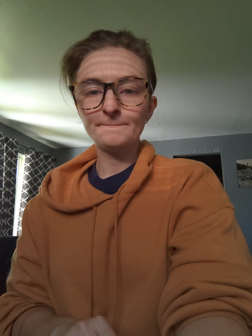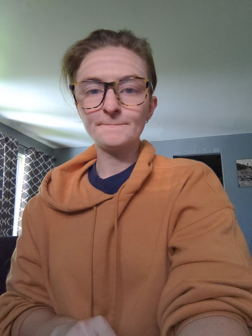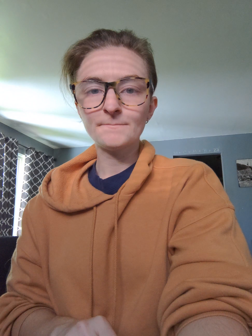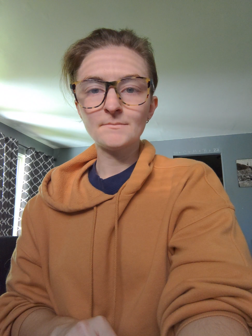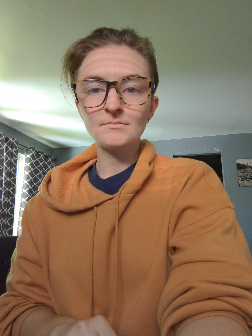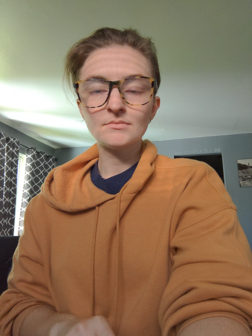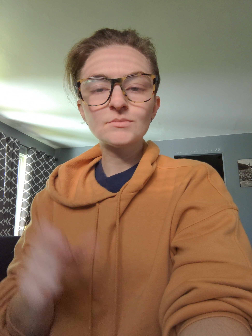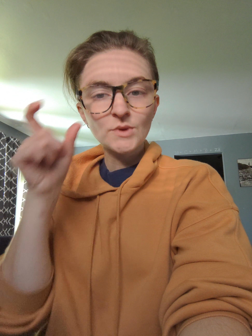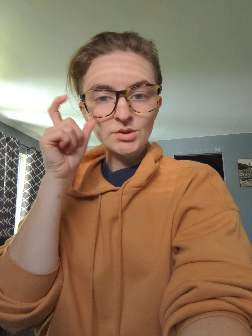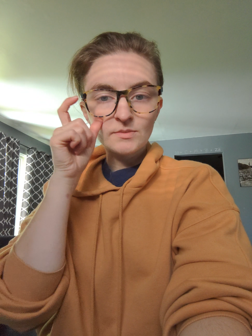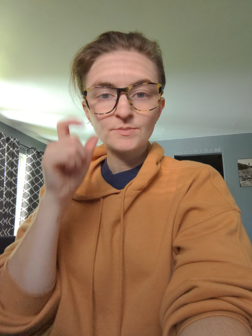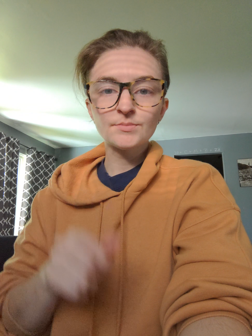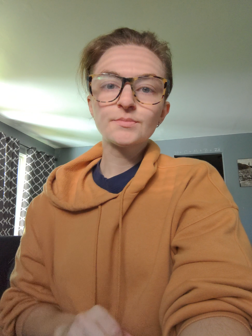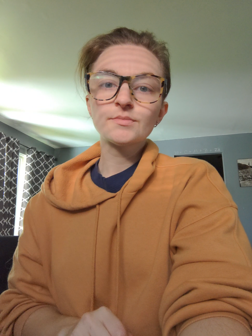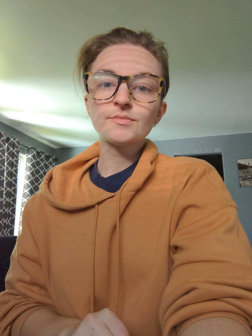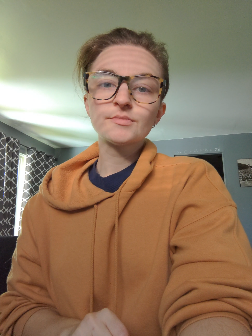glasses